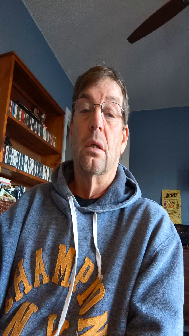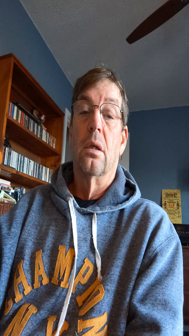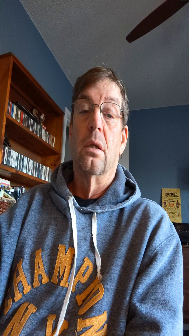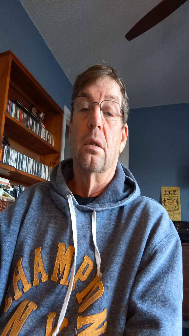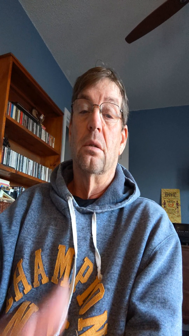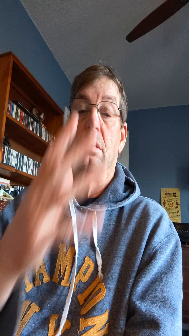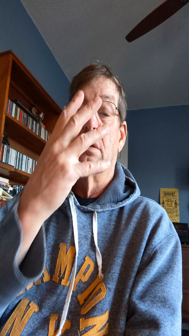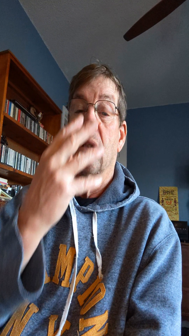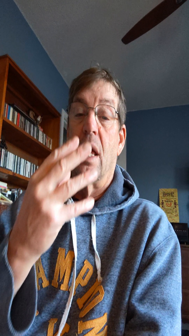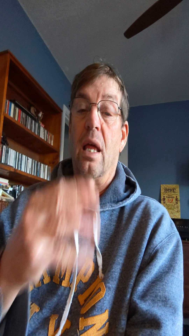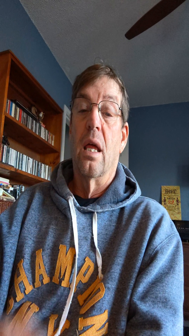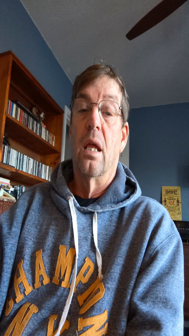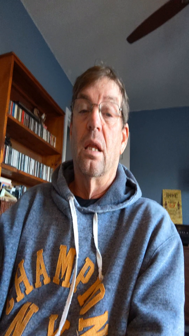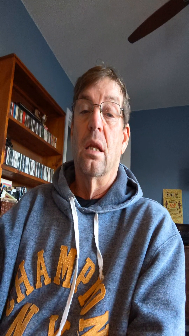sad